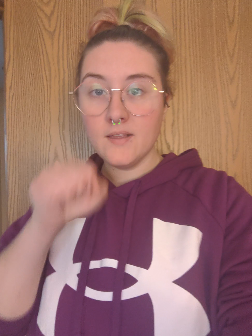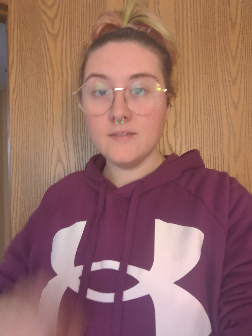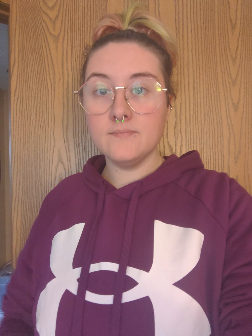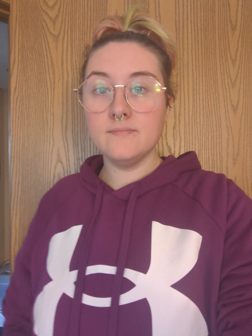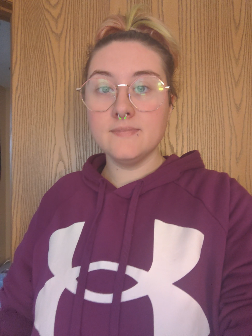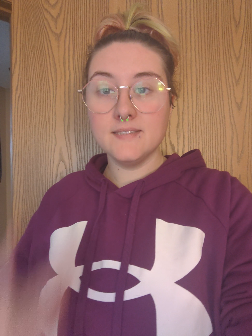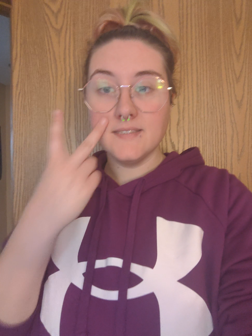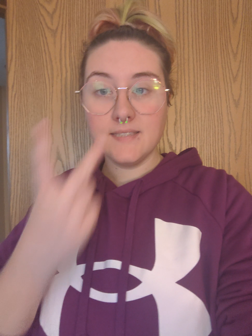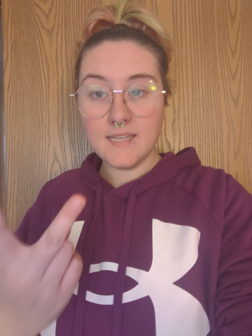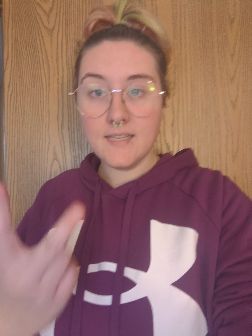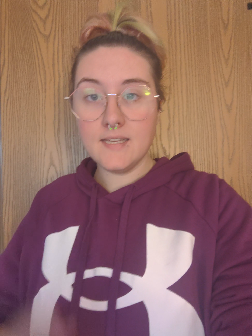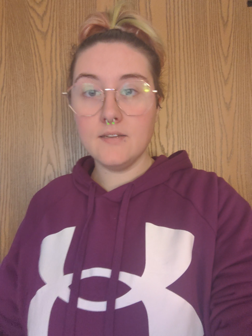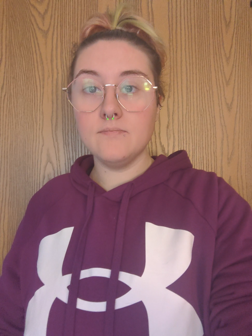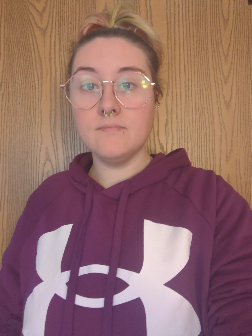see